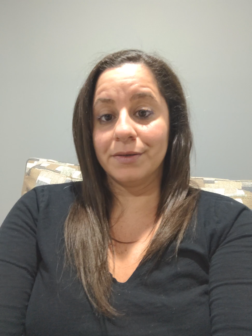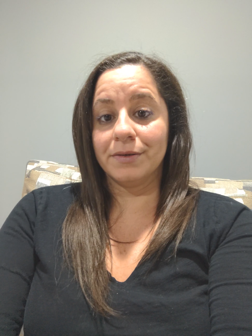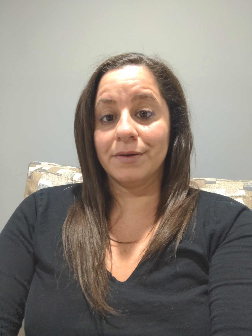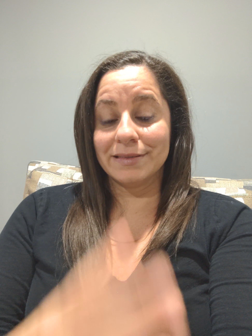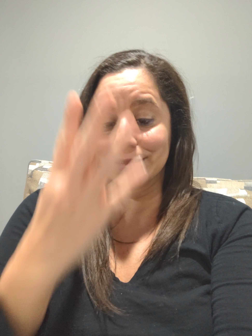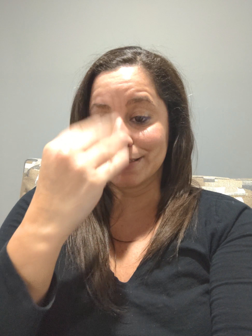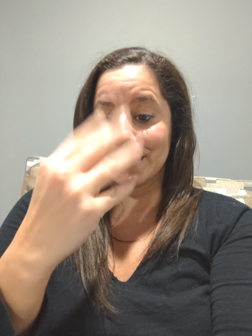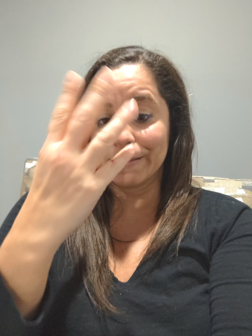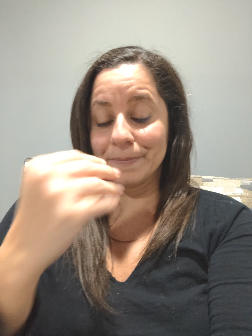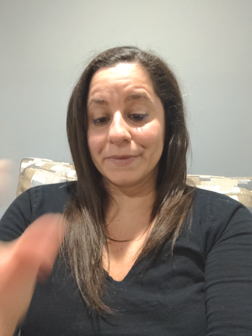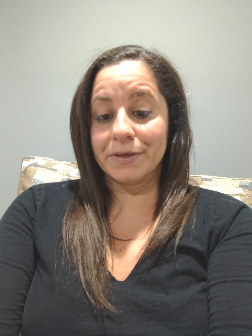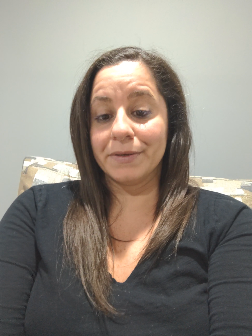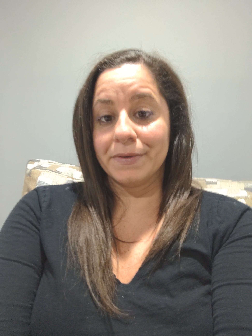sleepy